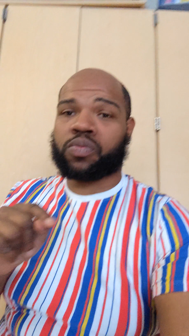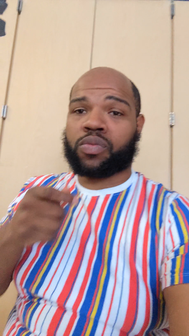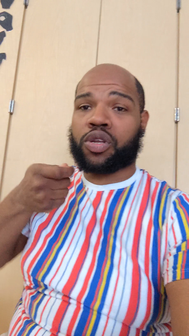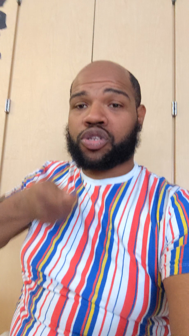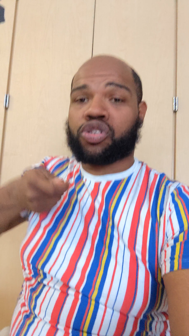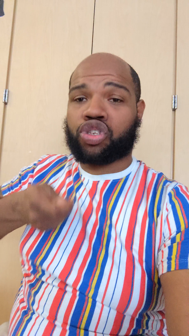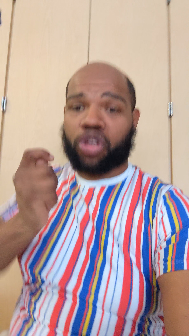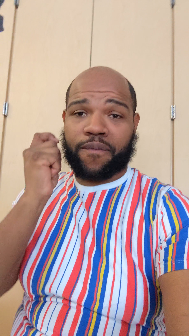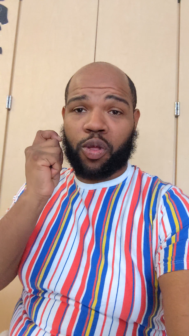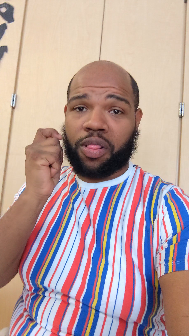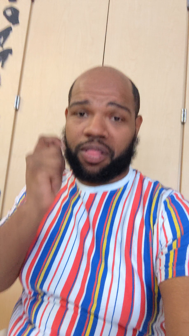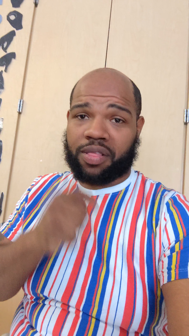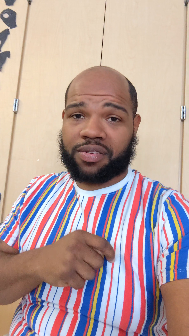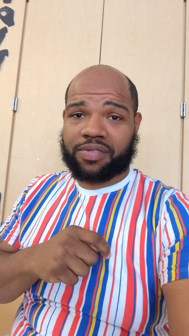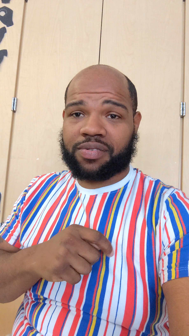shovel